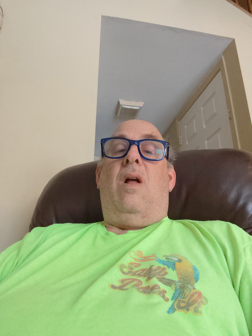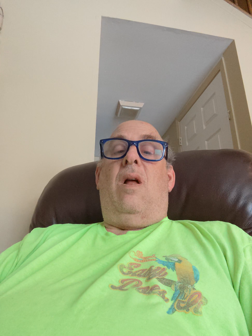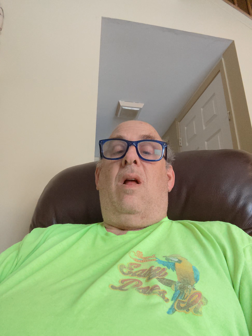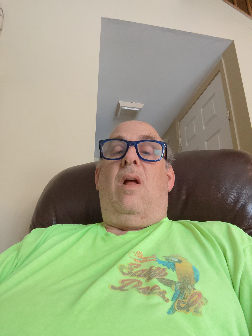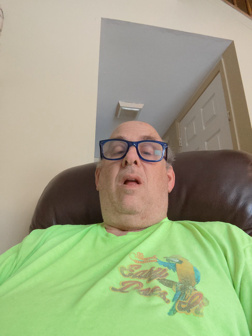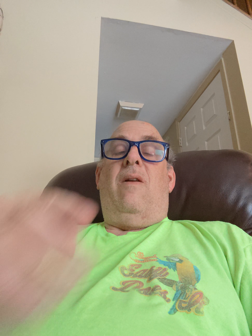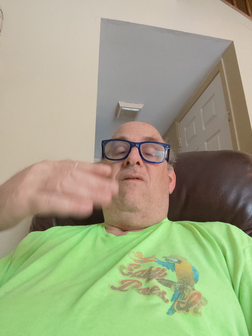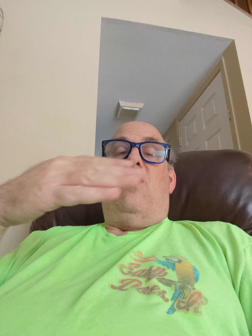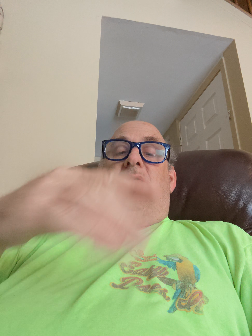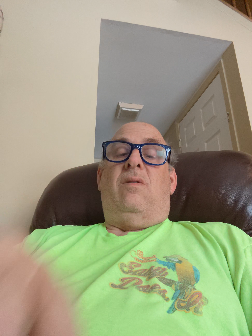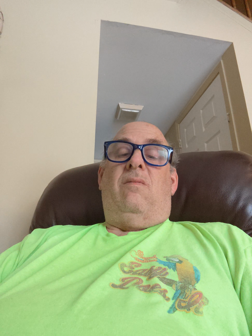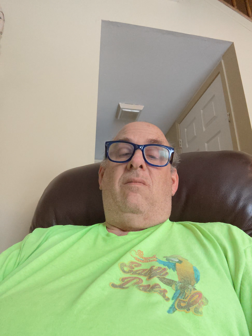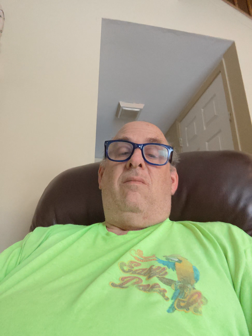fish